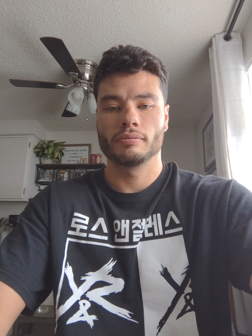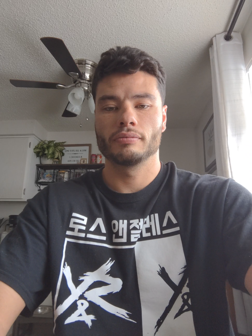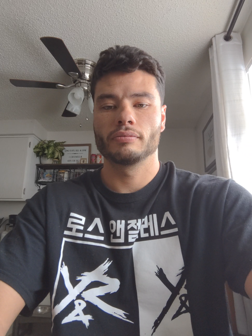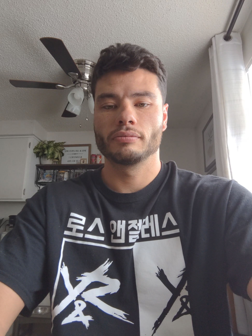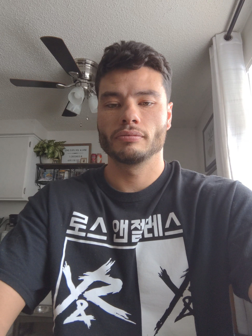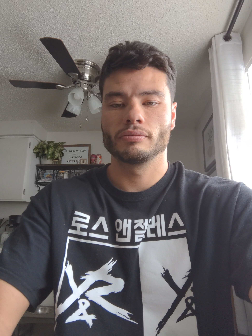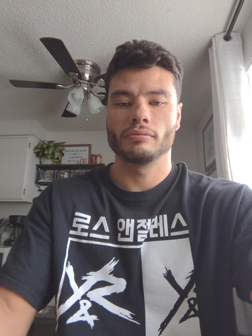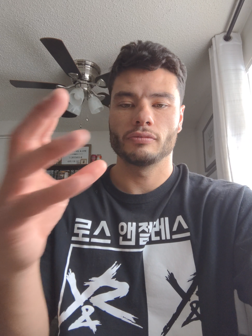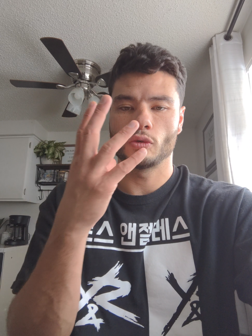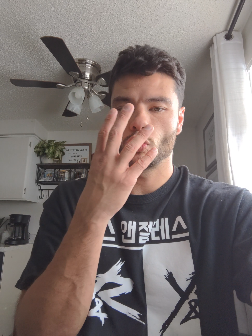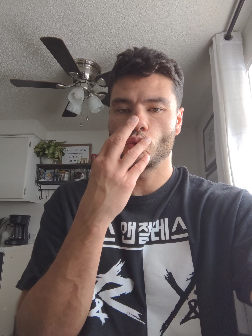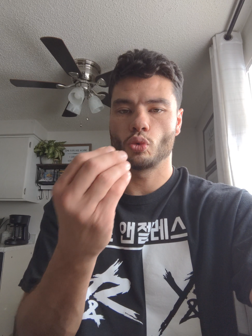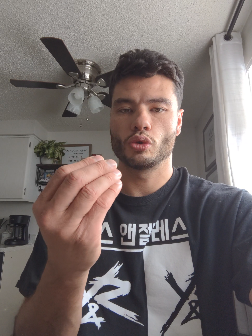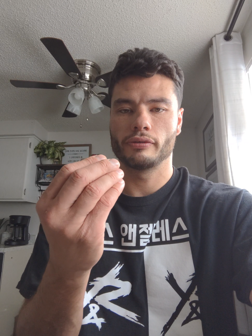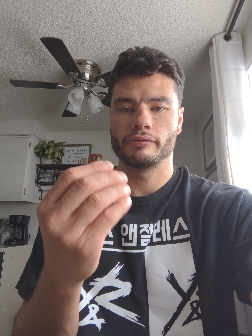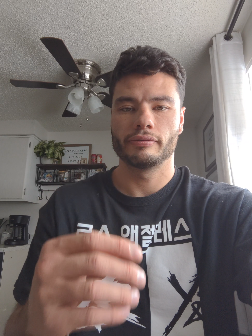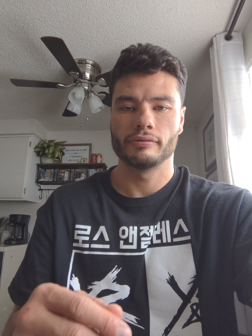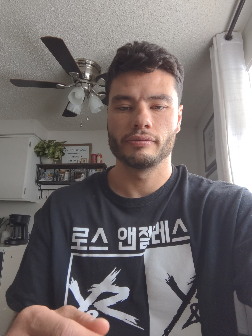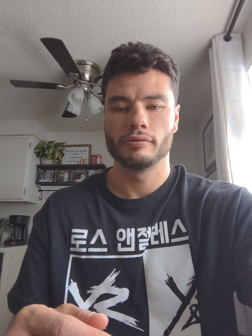wolf